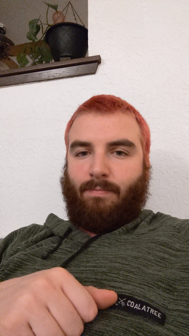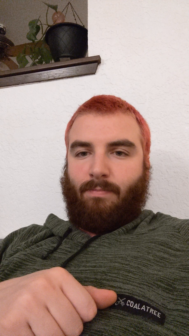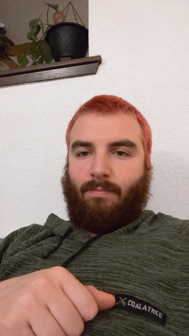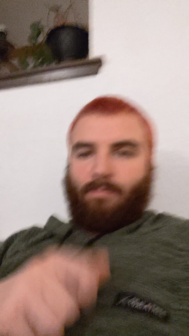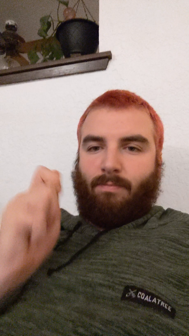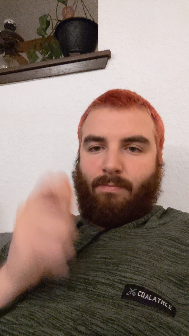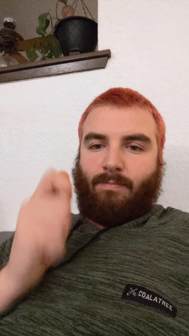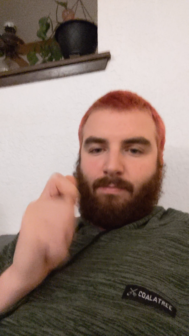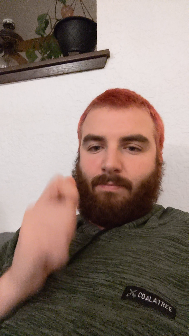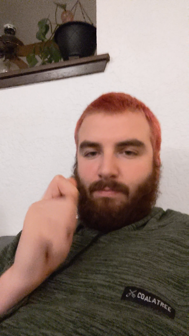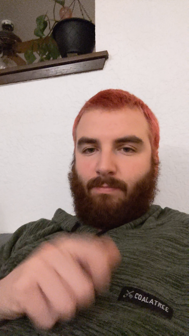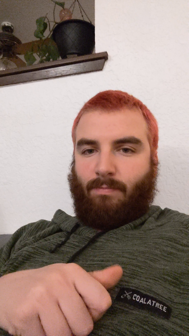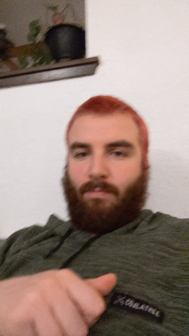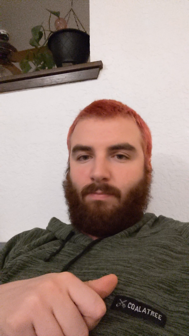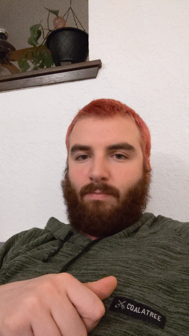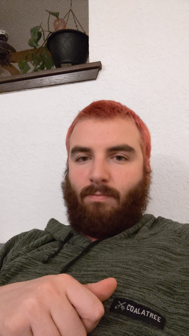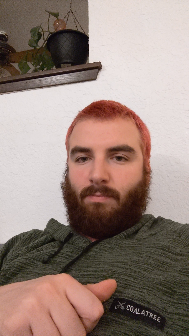hammer